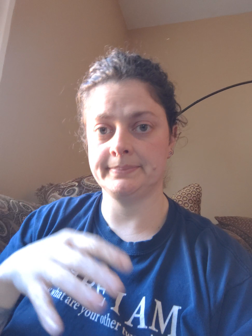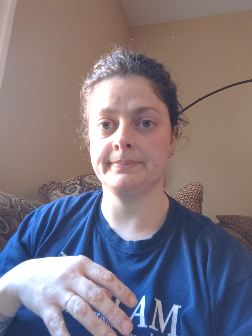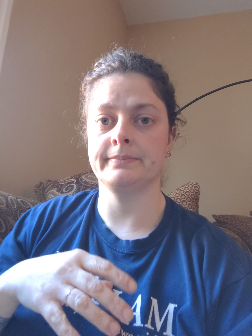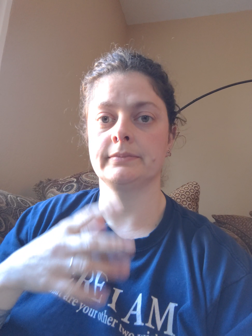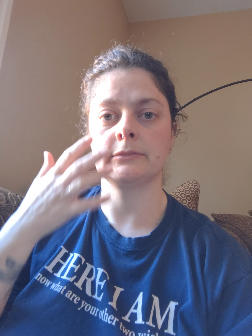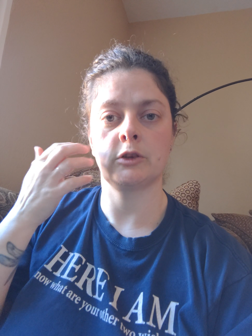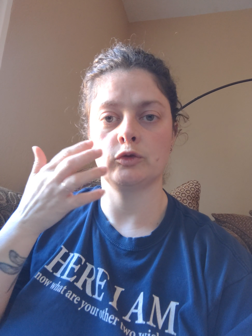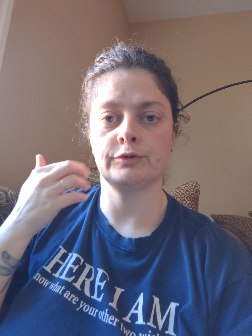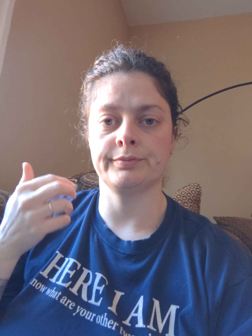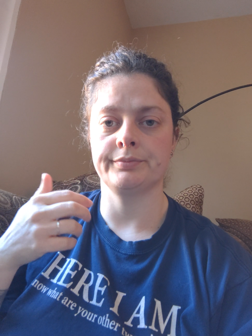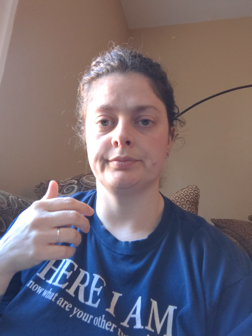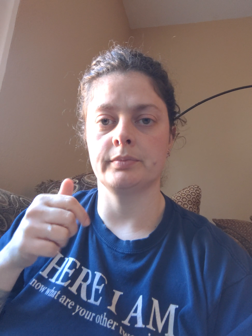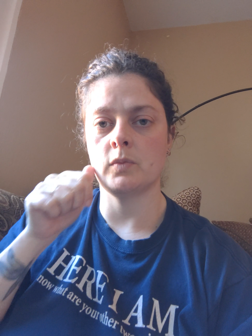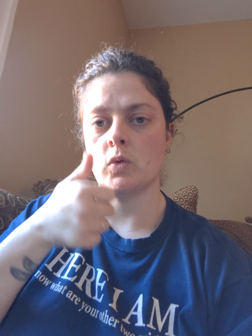tiger